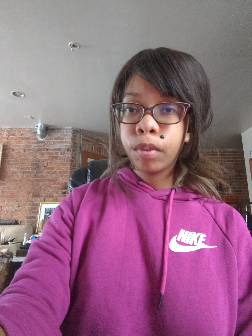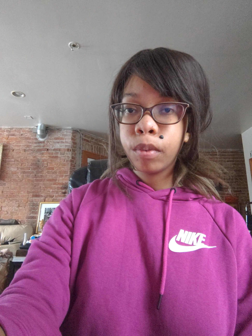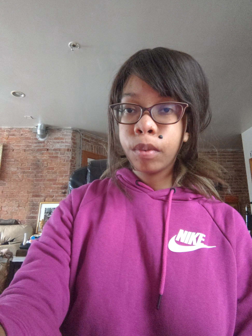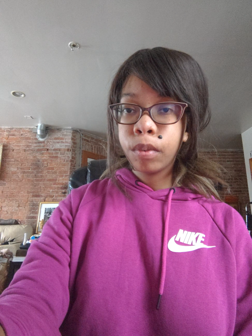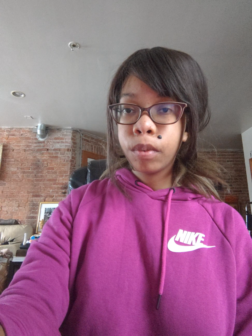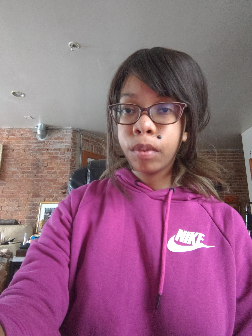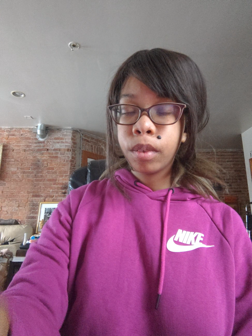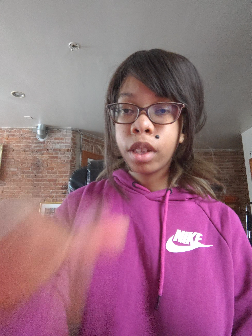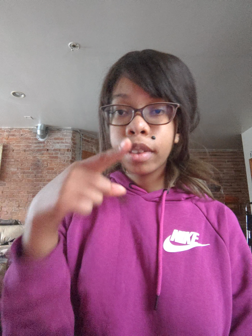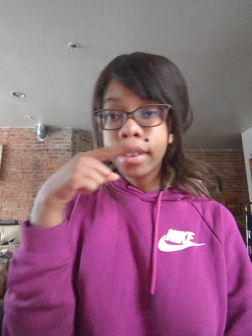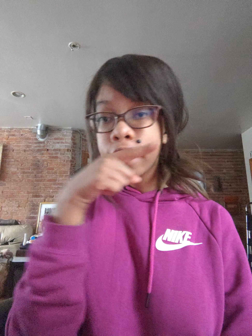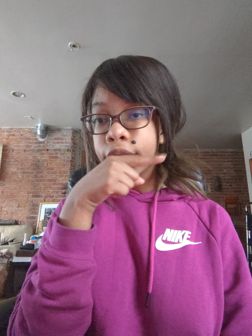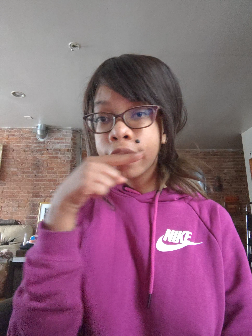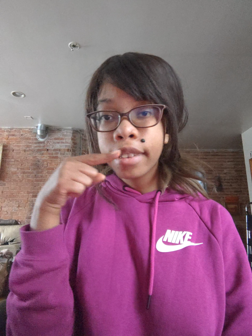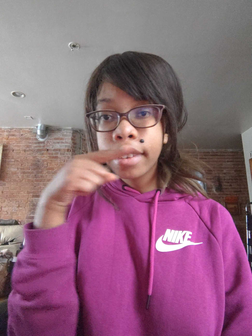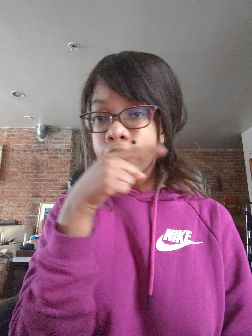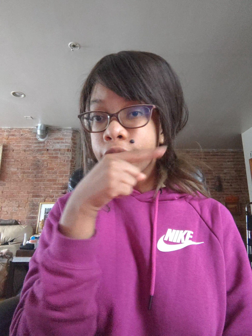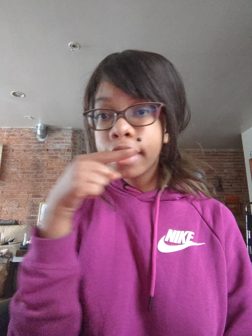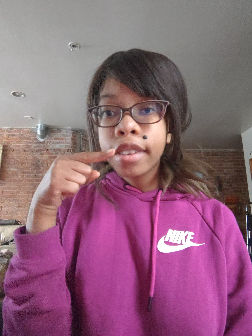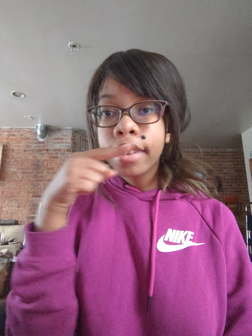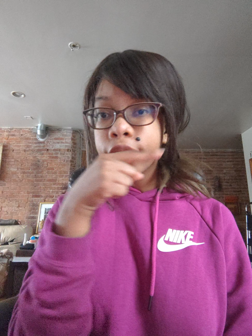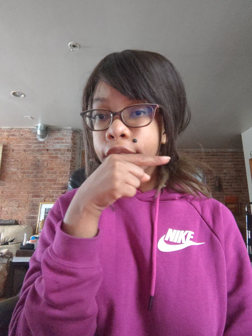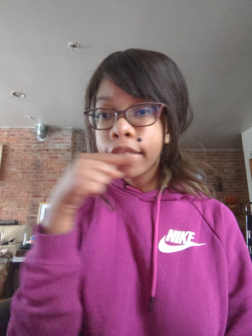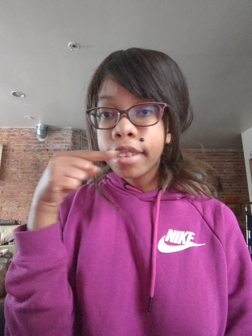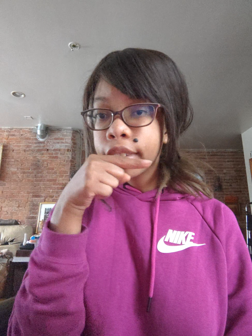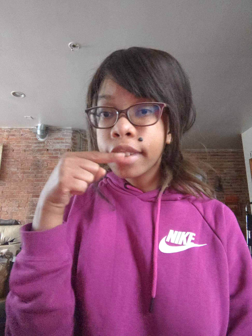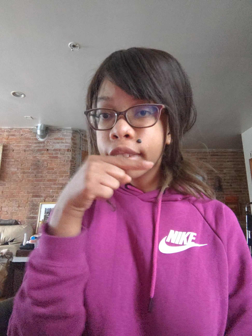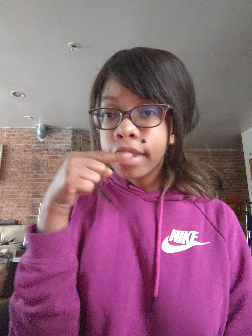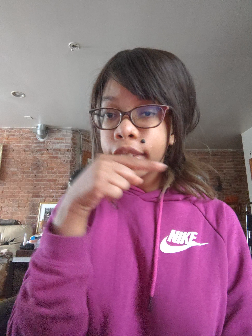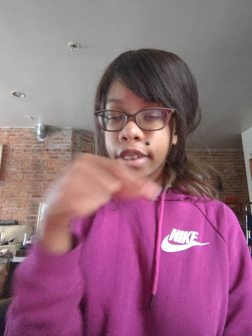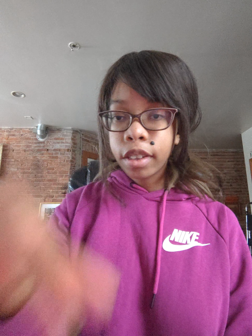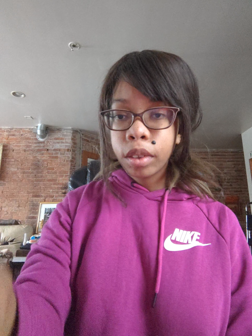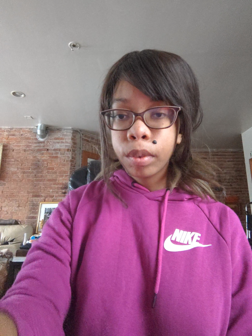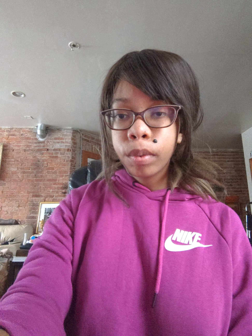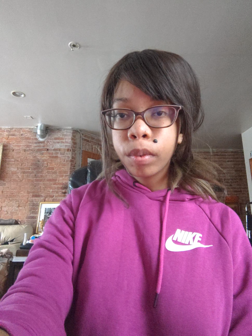toothbrush